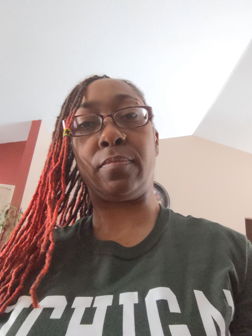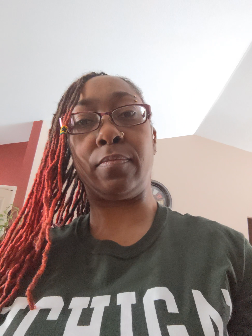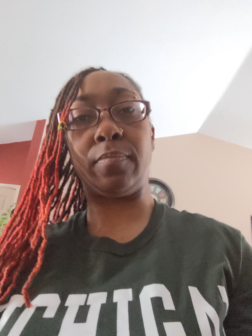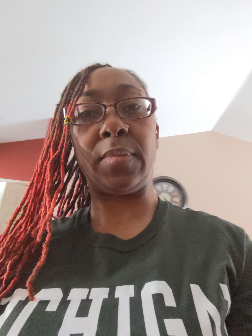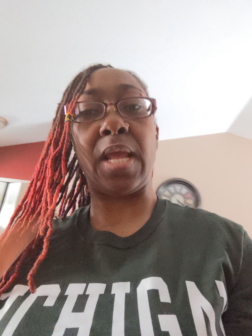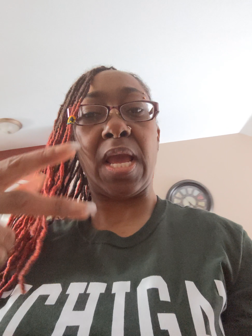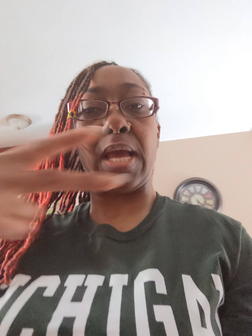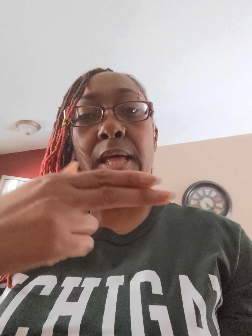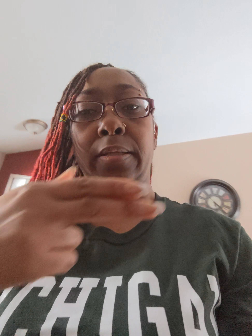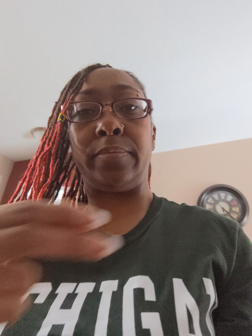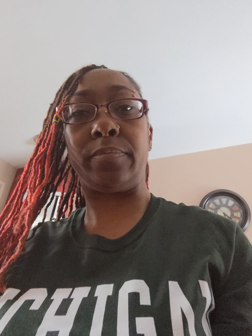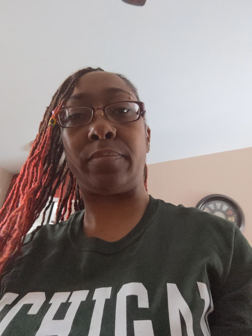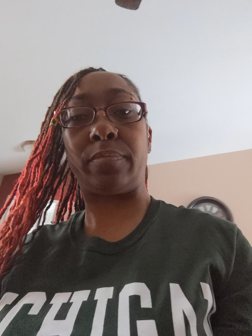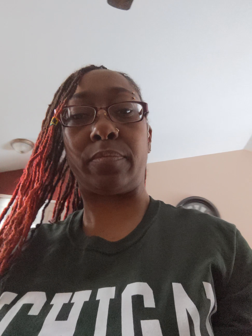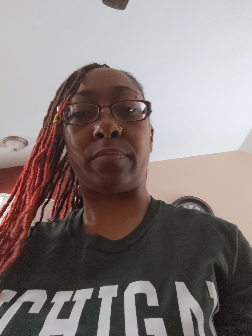cut